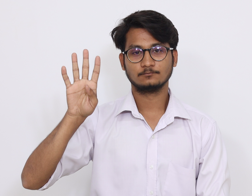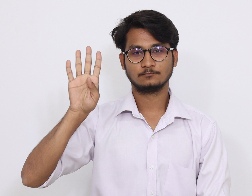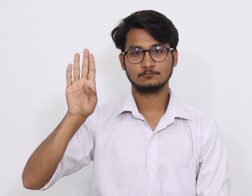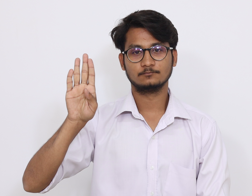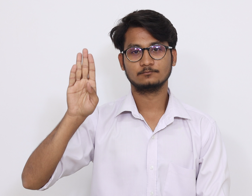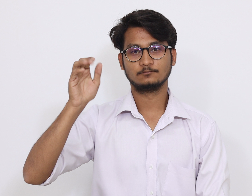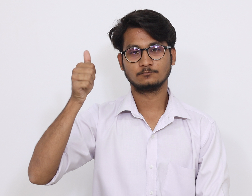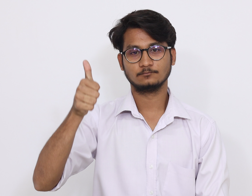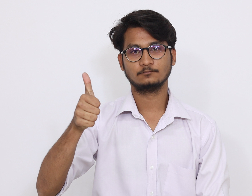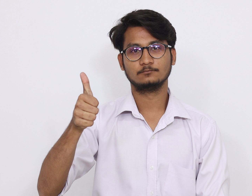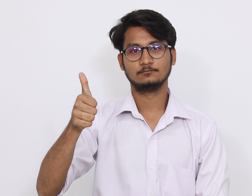best